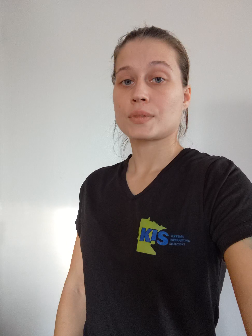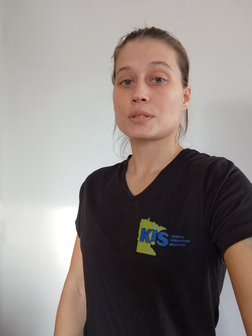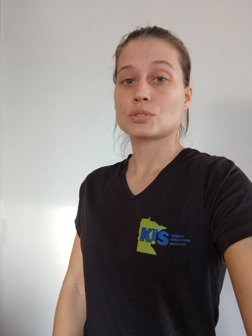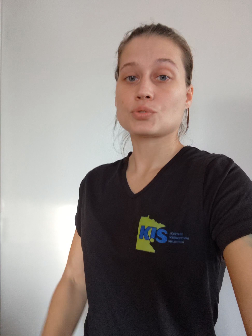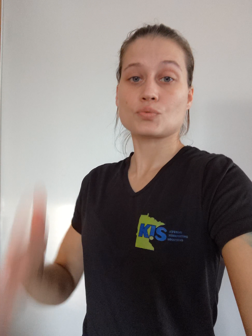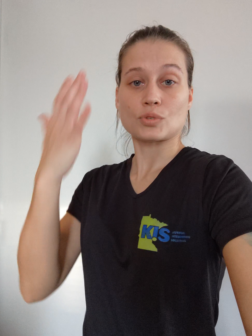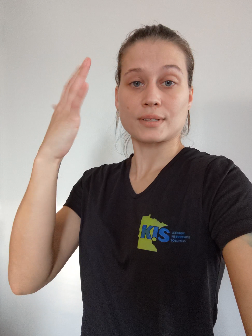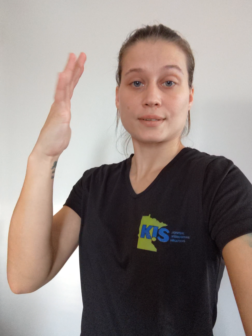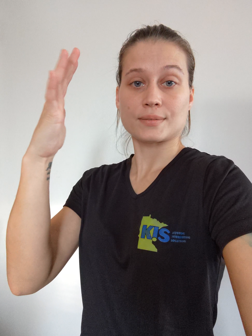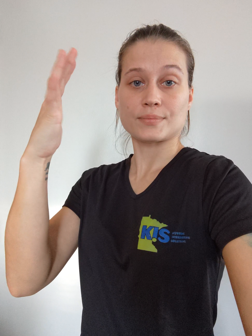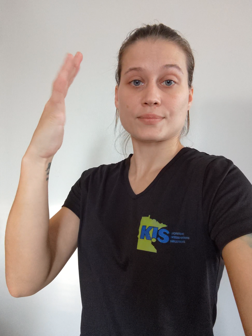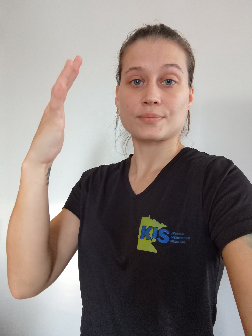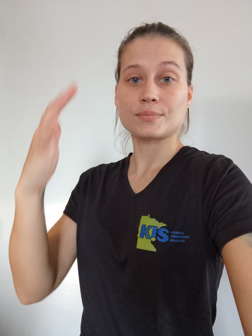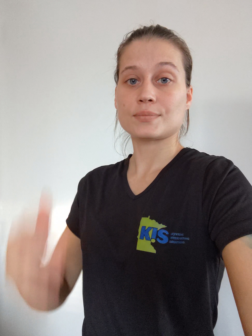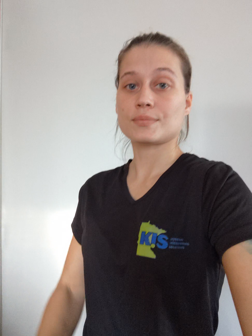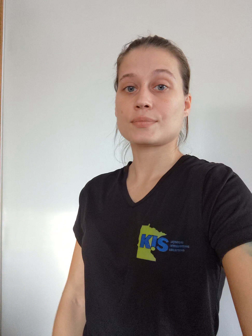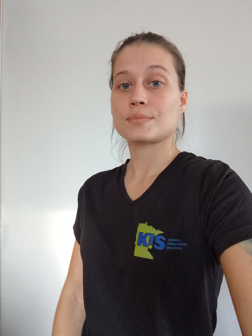tree